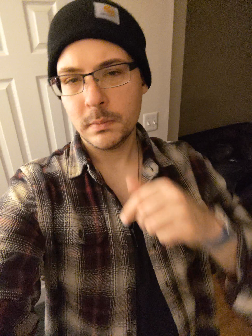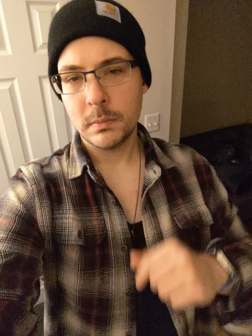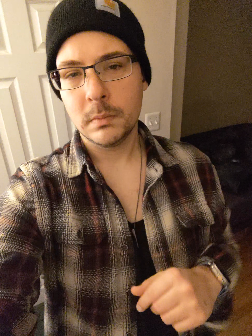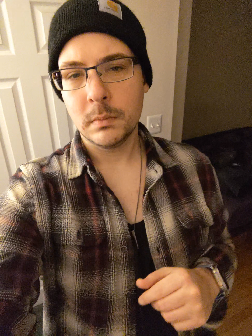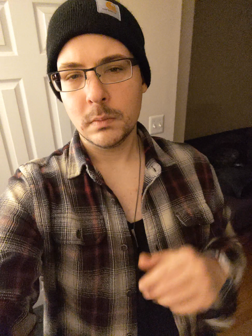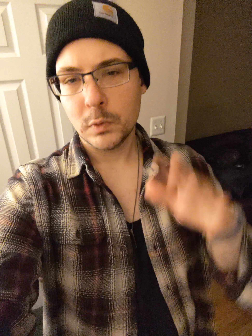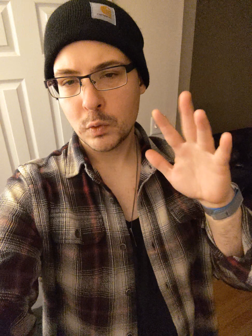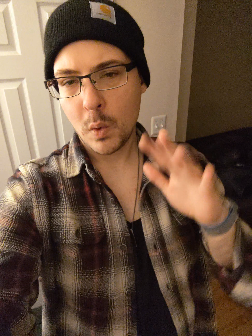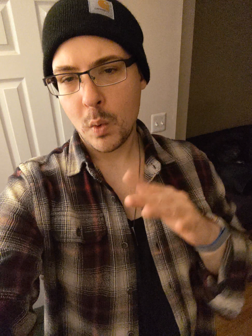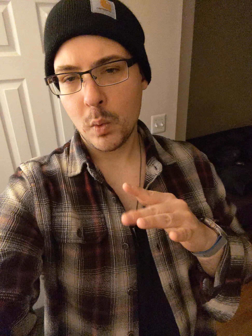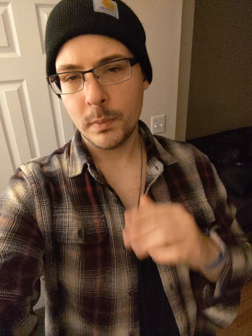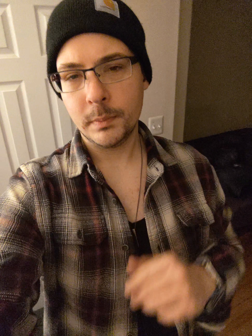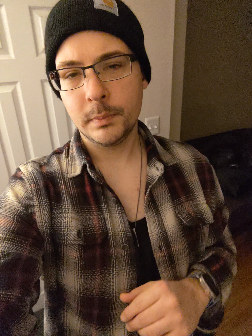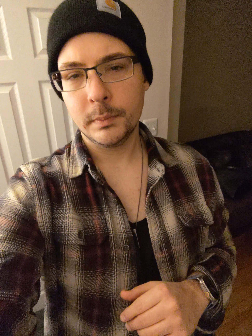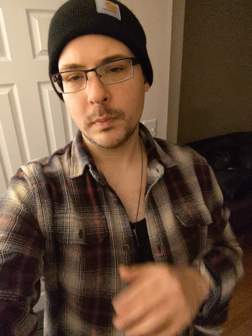snow